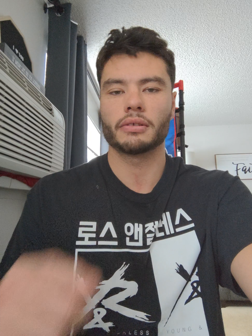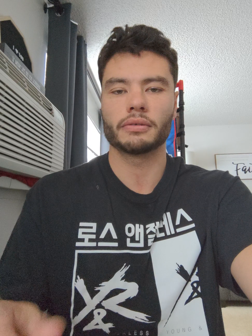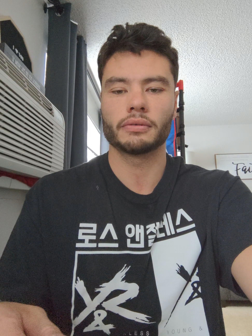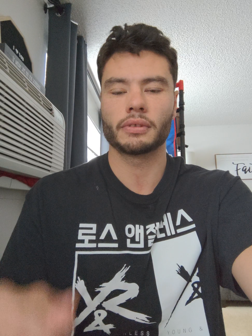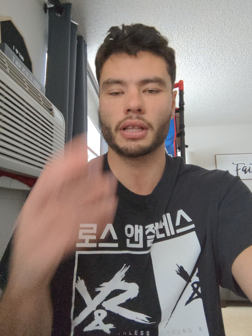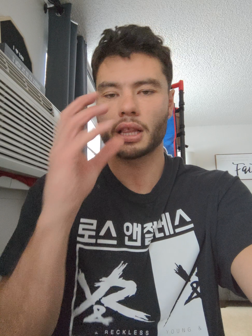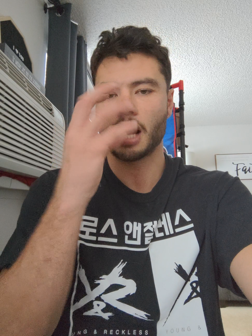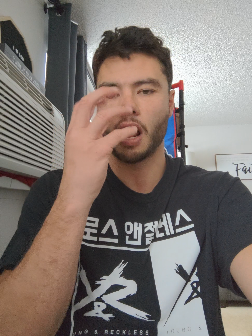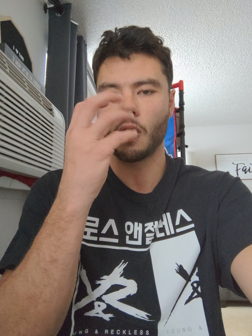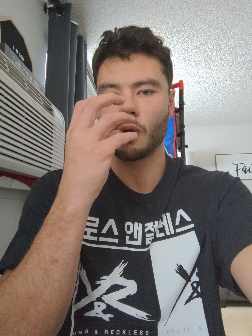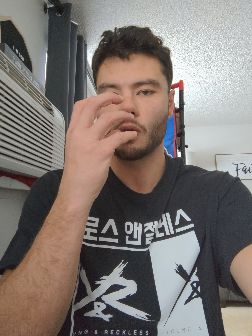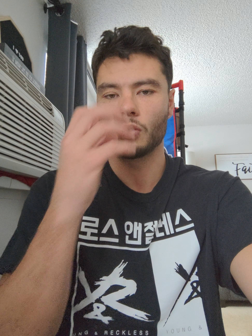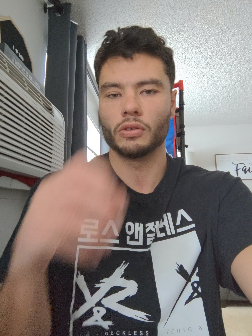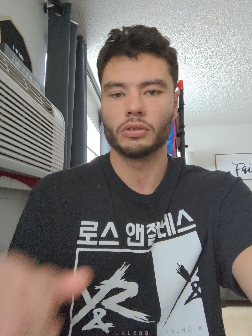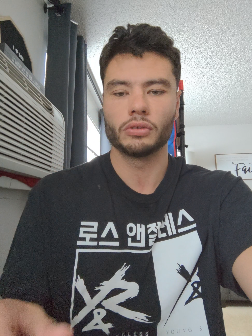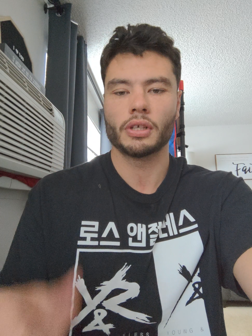clown